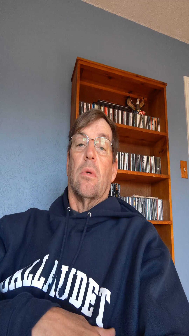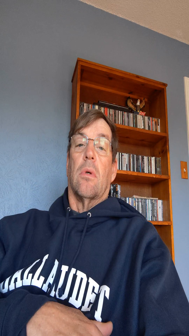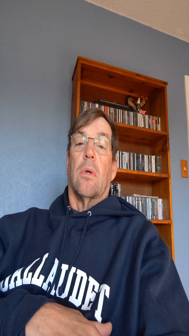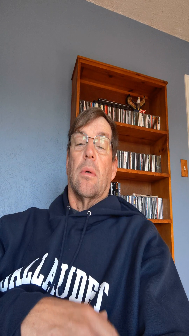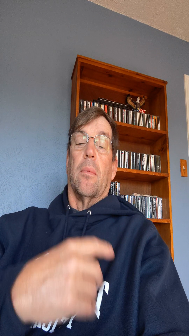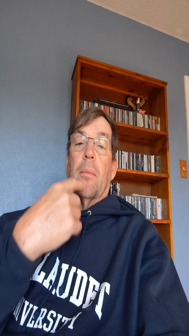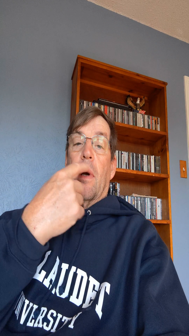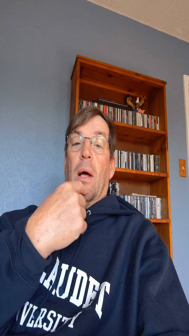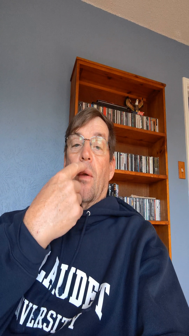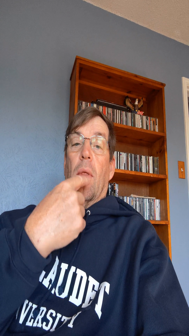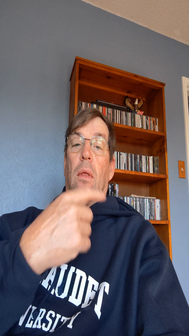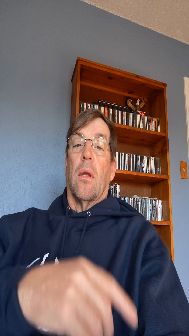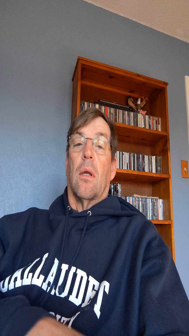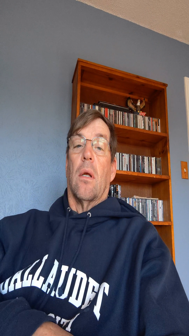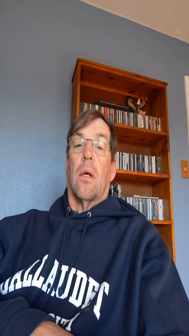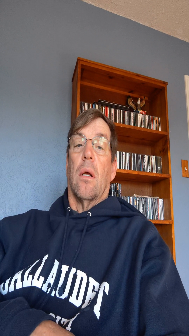mouth